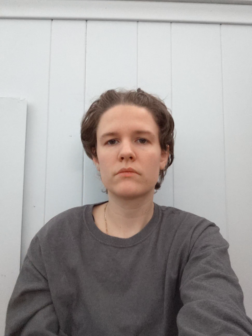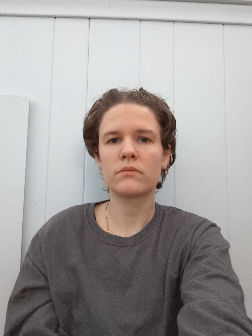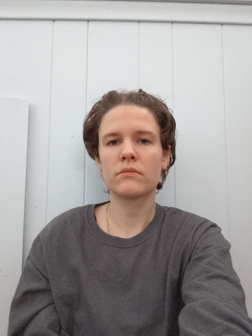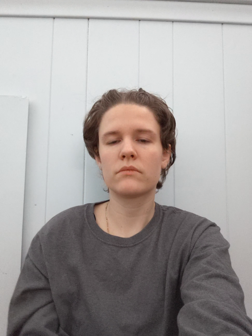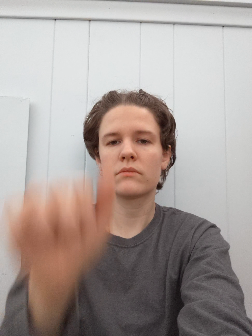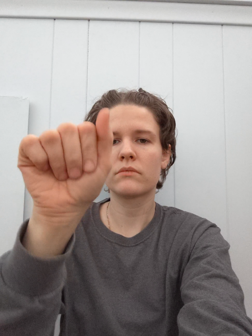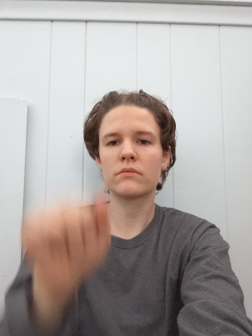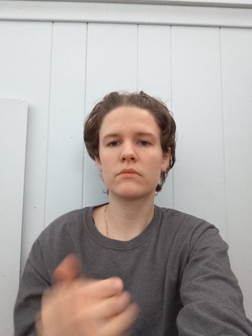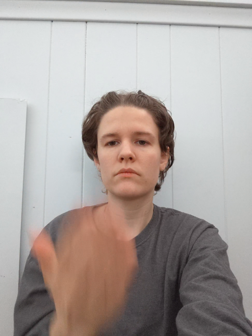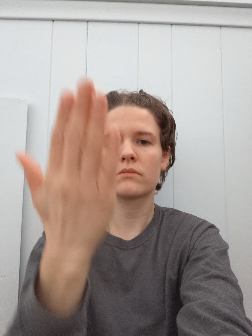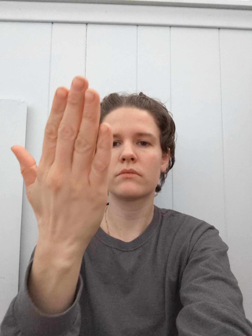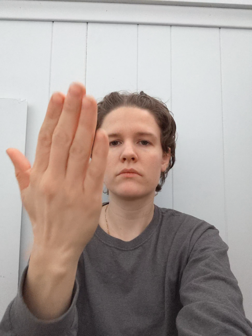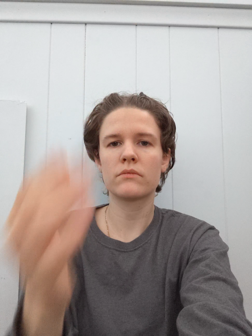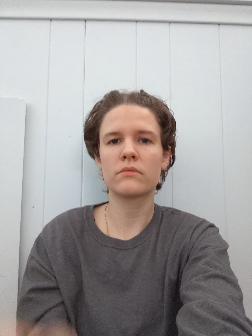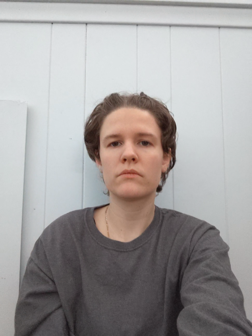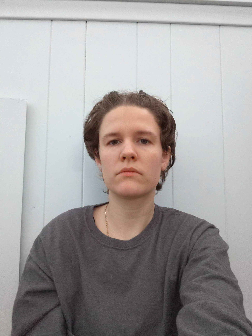mitten